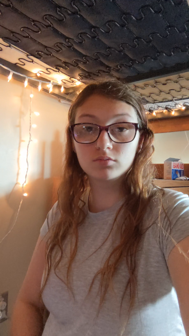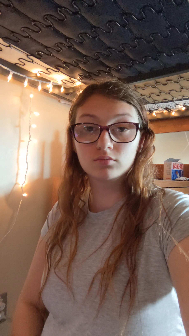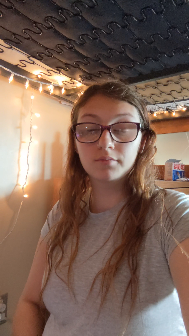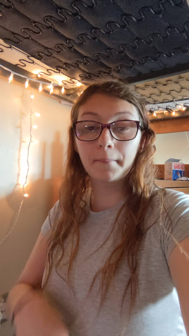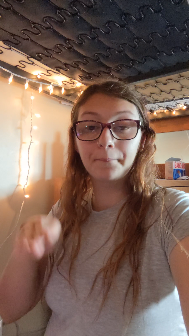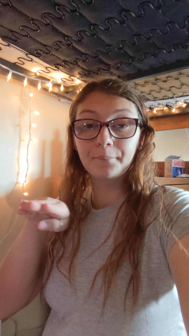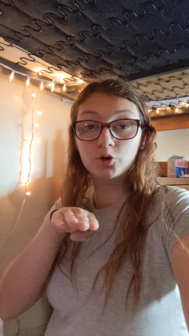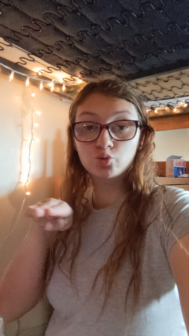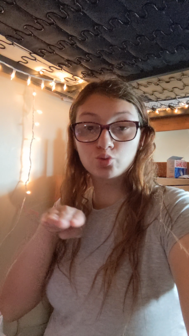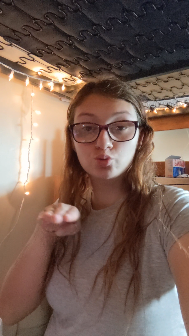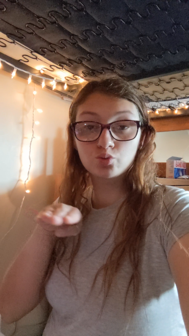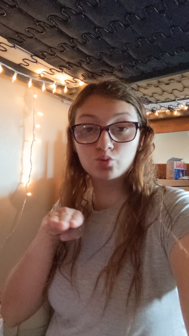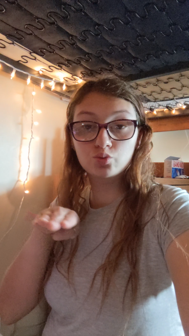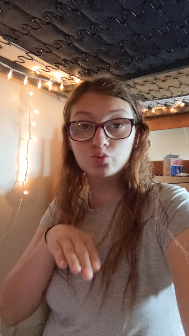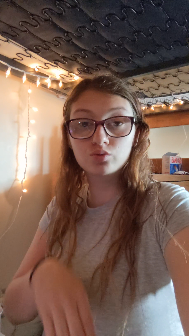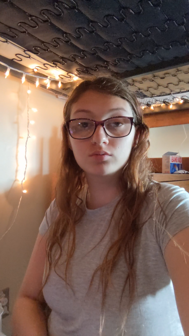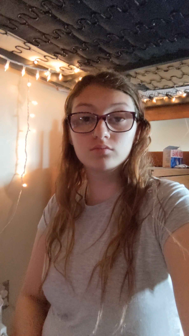boots